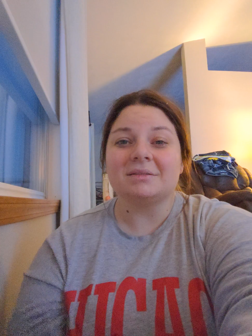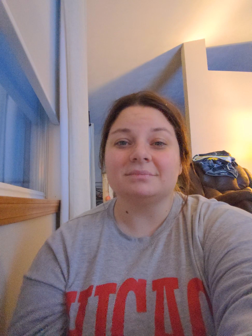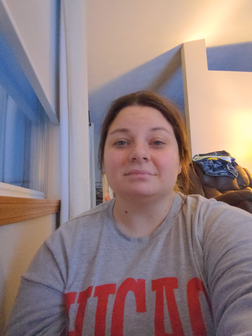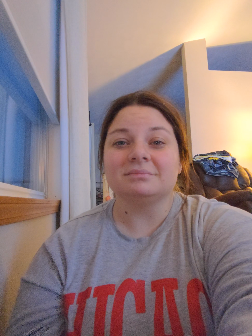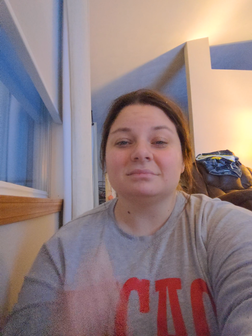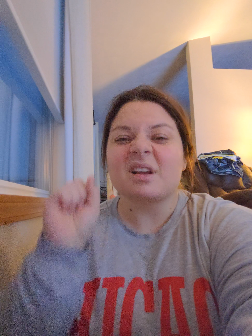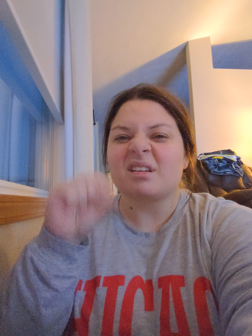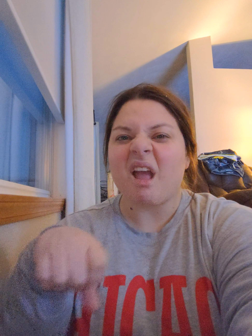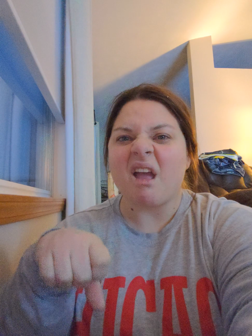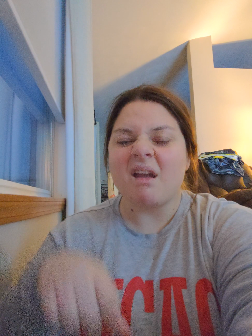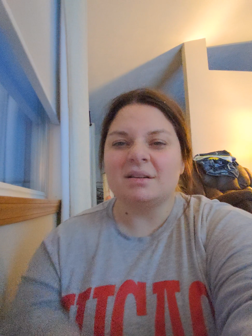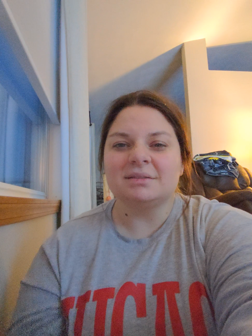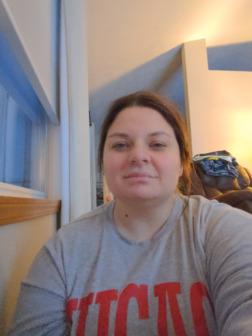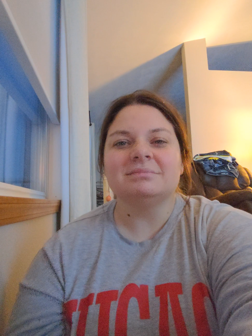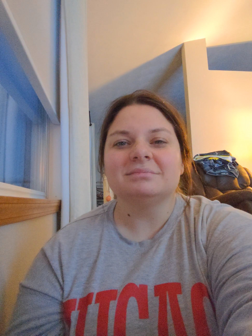can